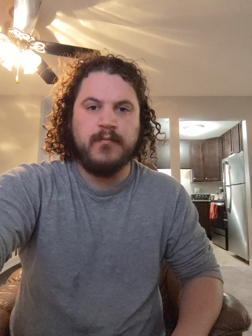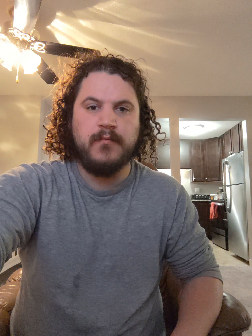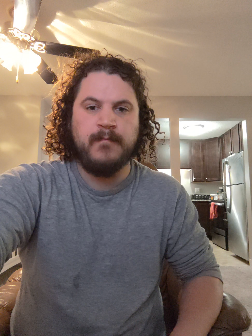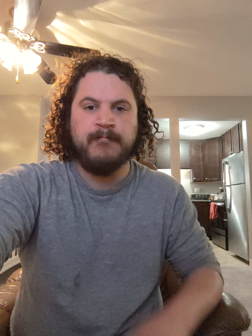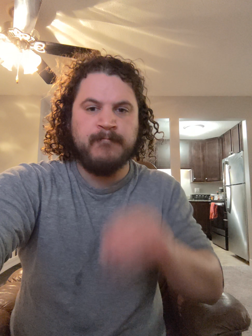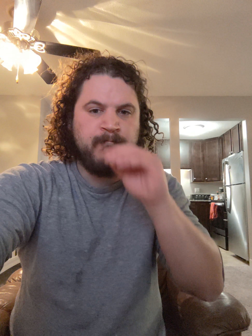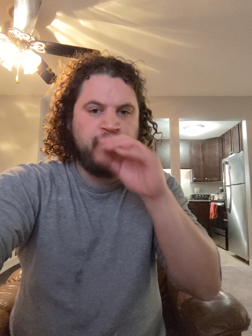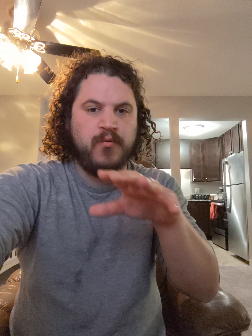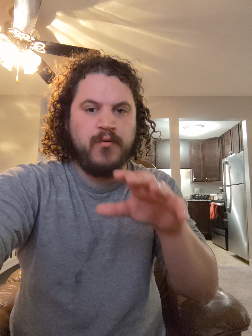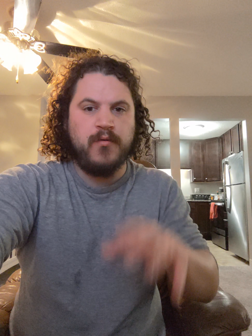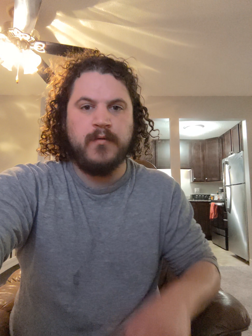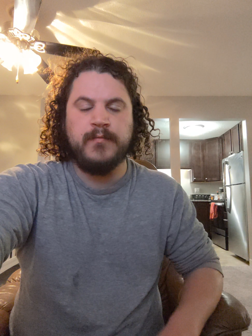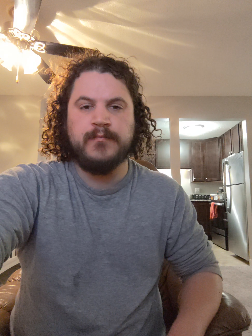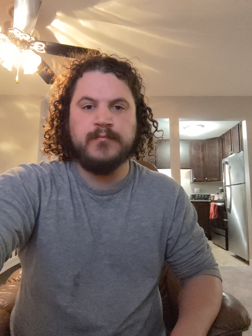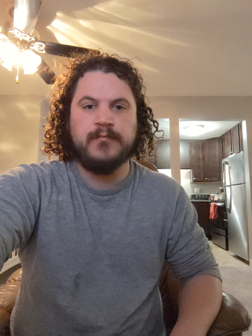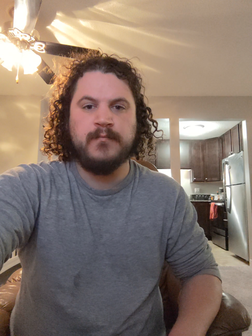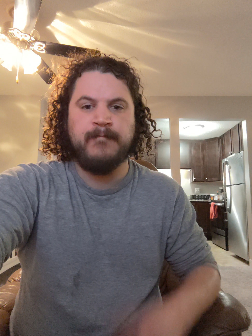blow